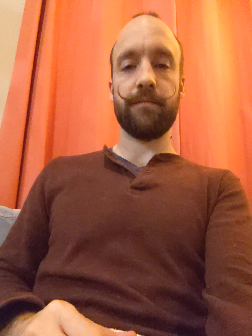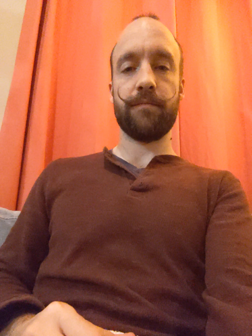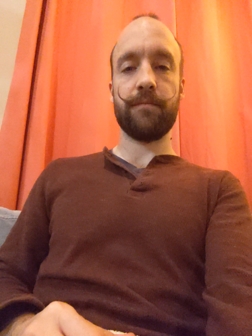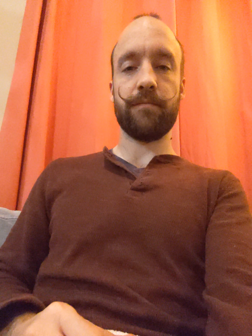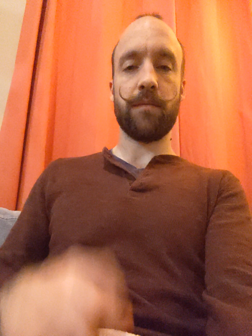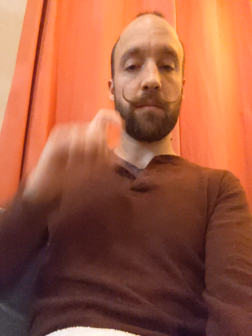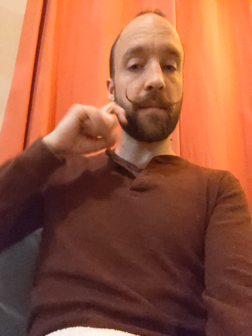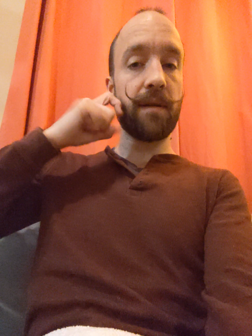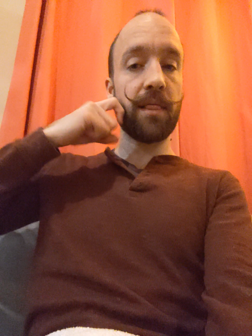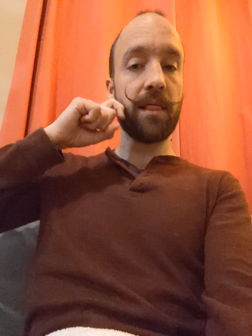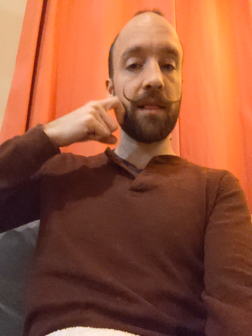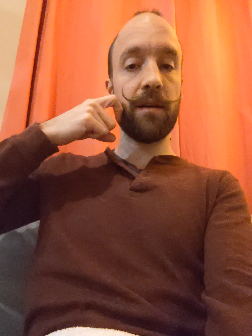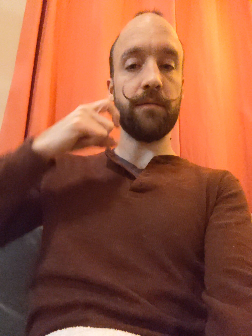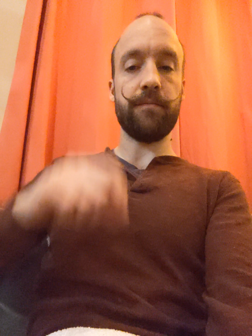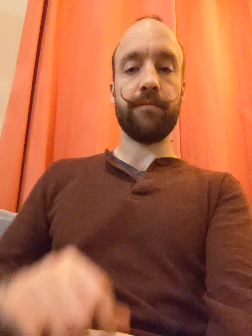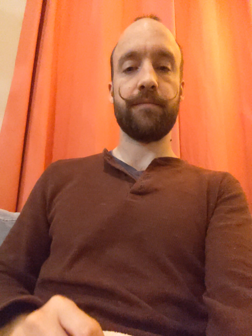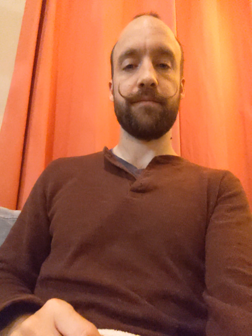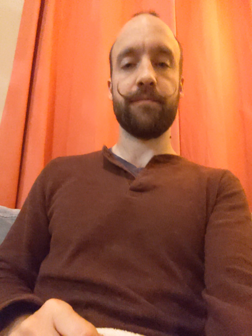apple